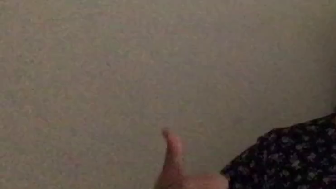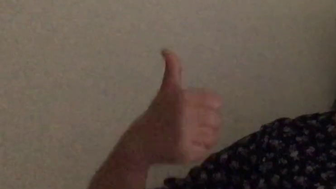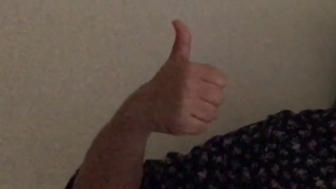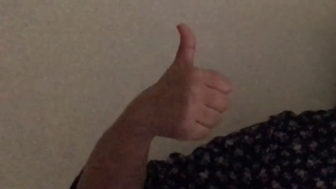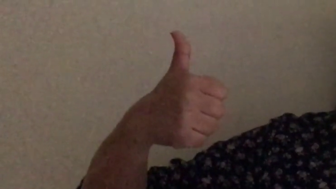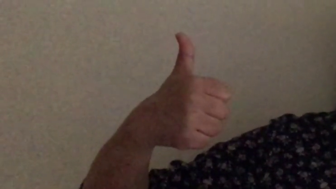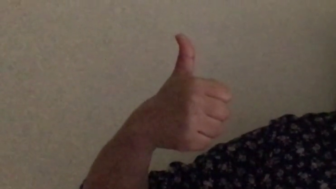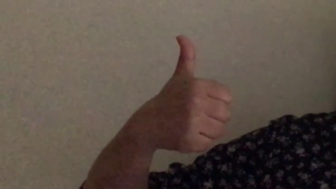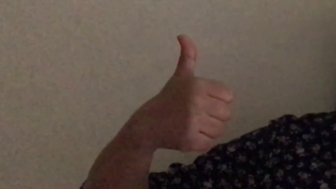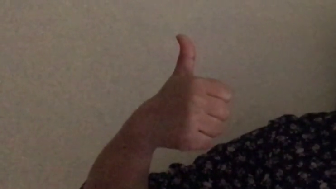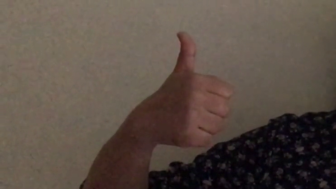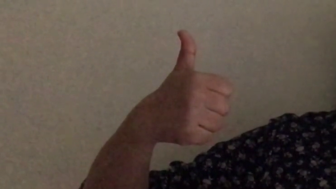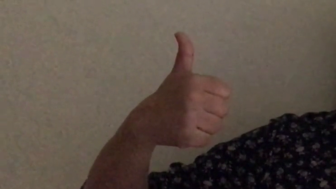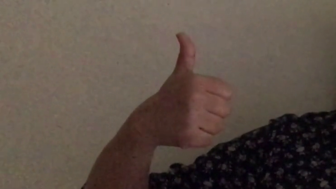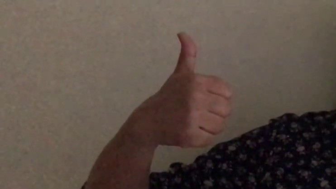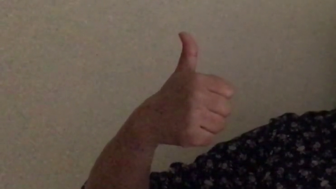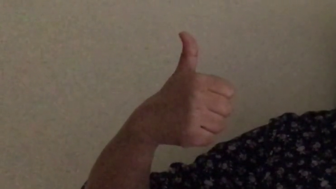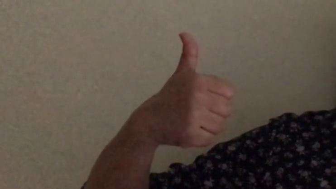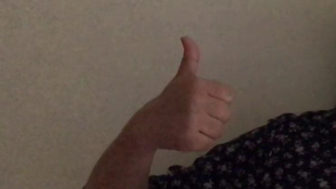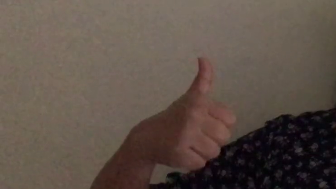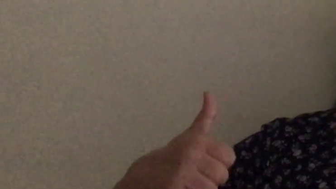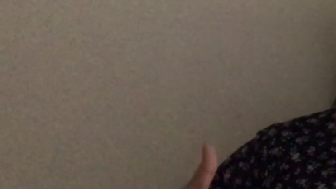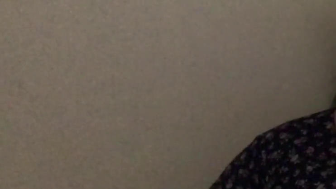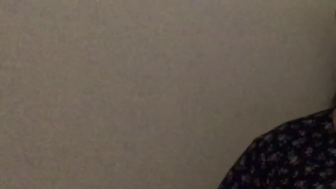अ